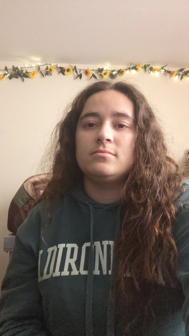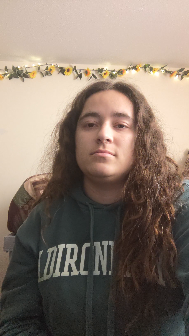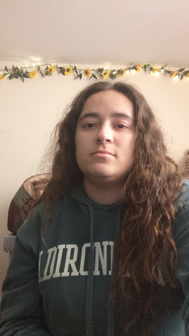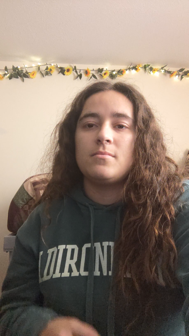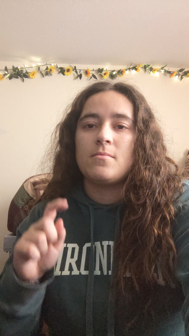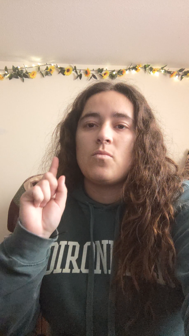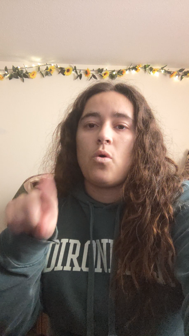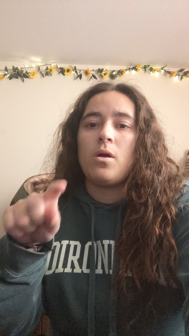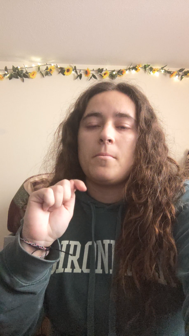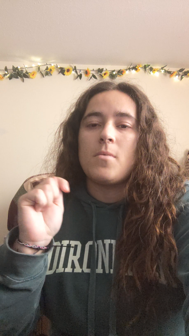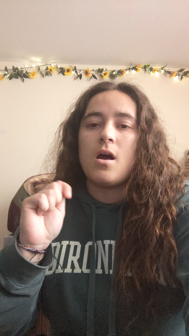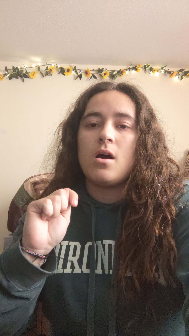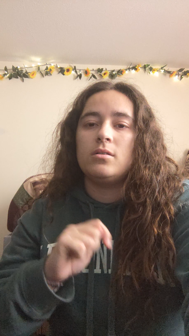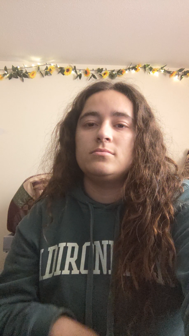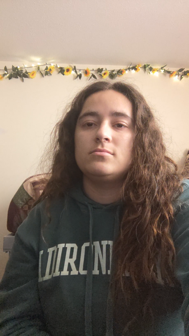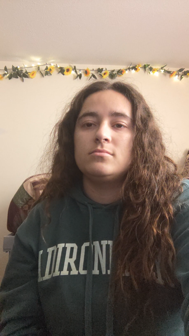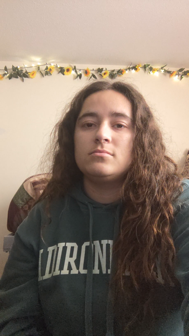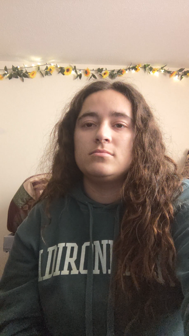go potty